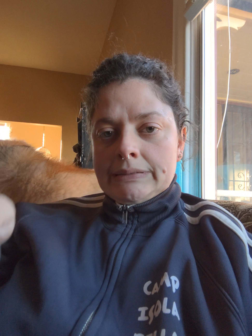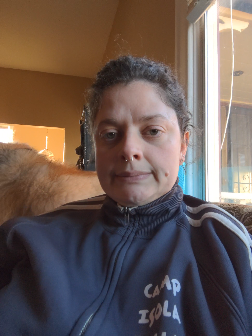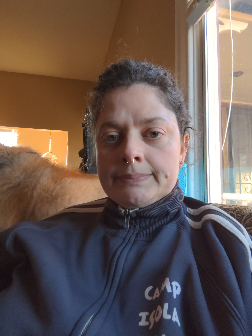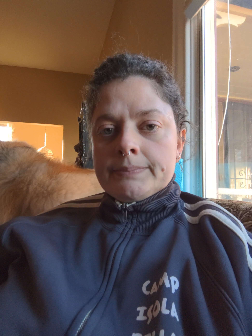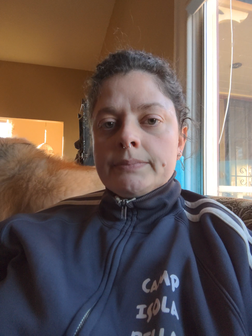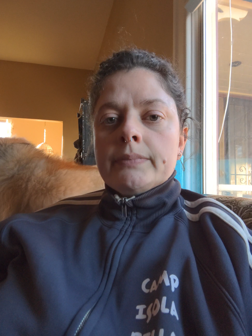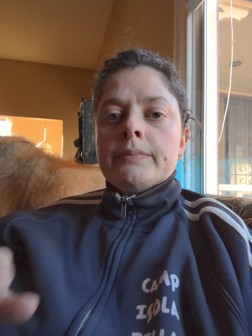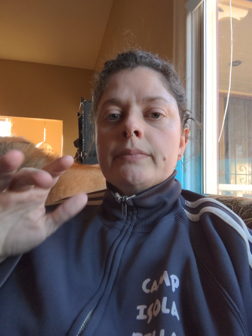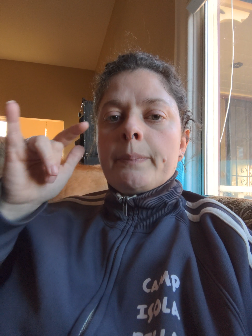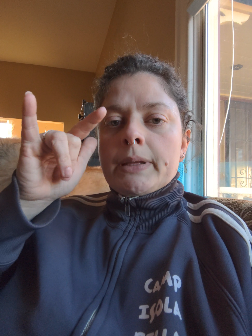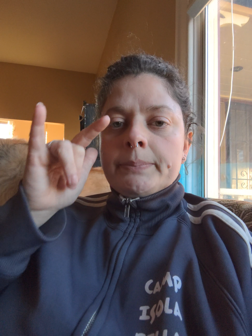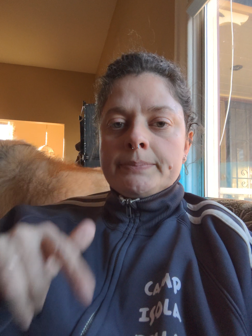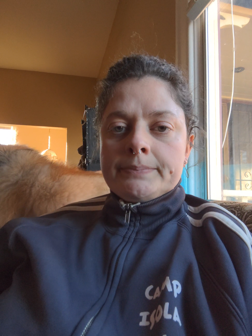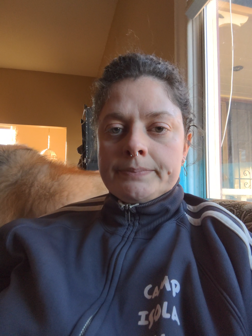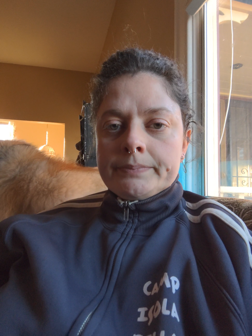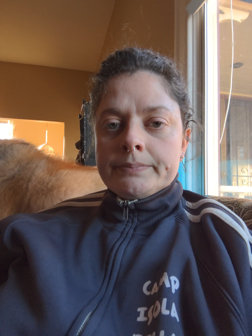airplane